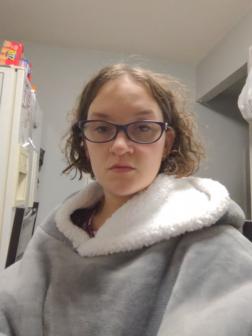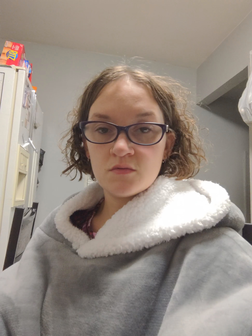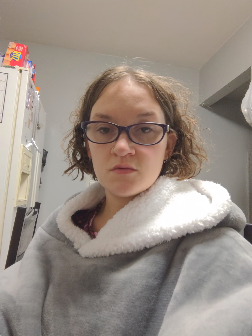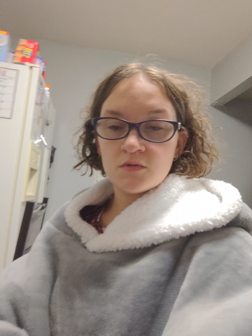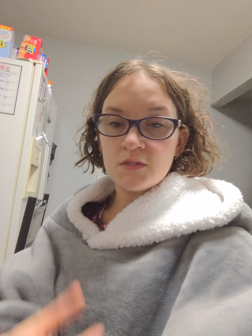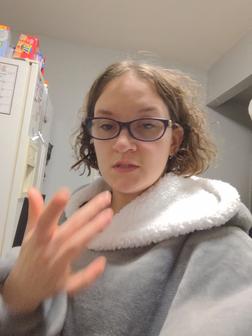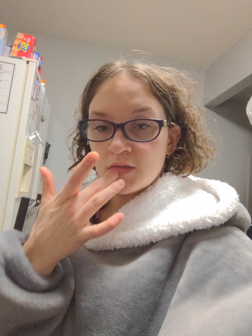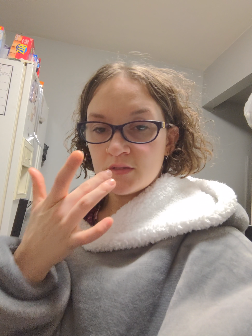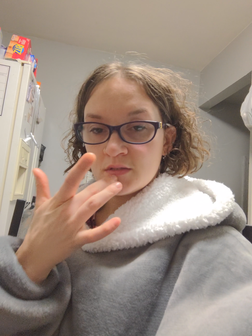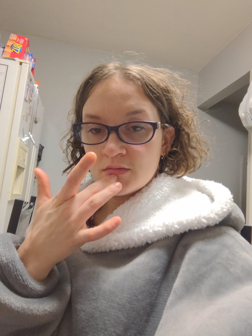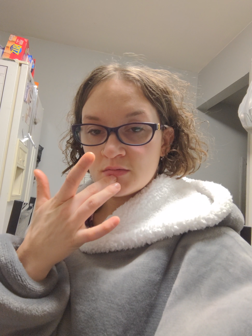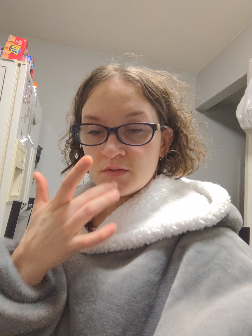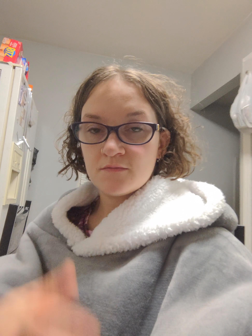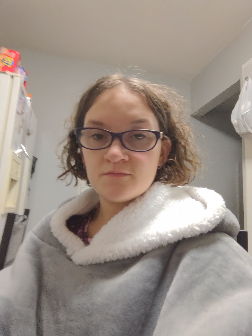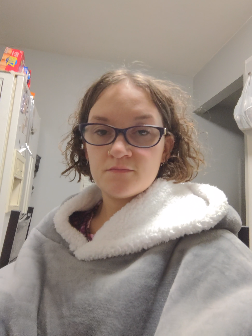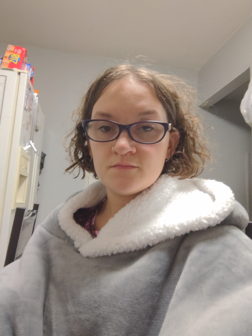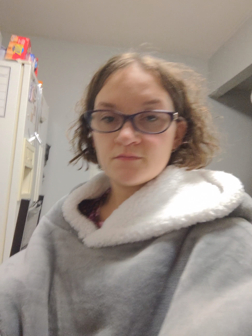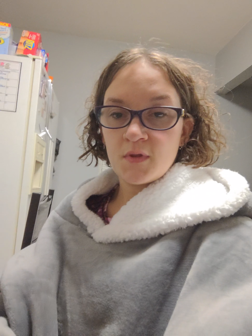taste